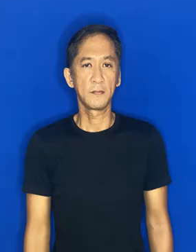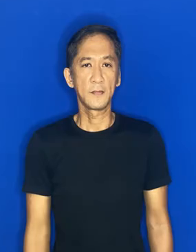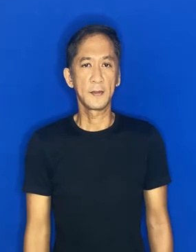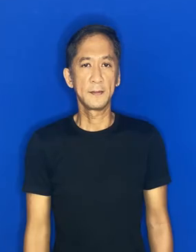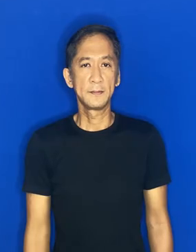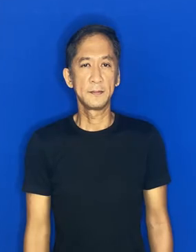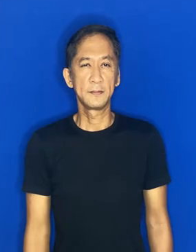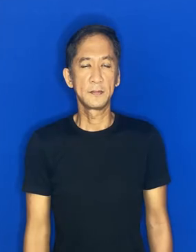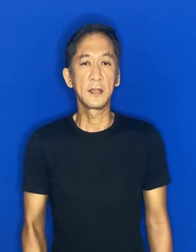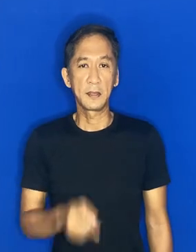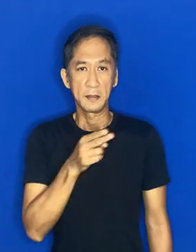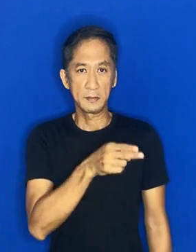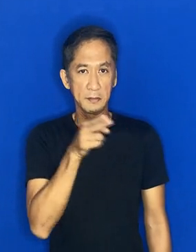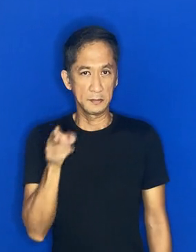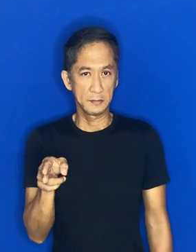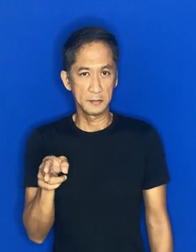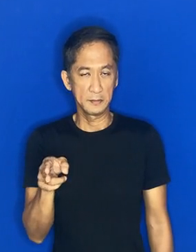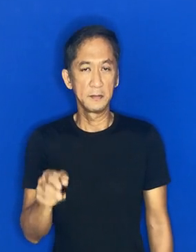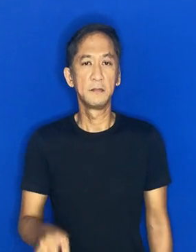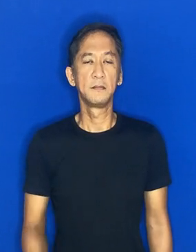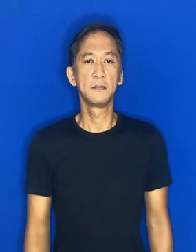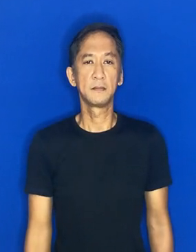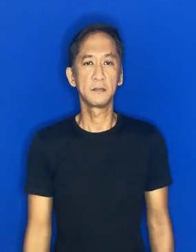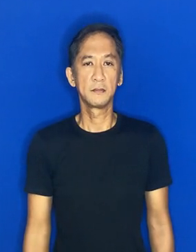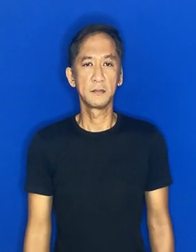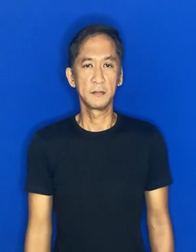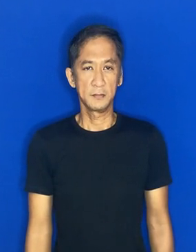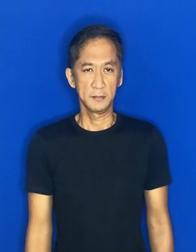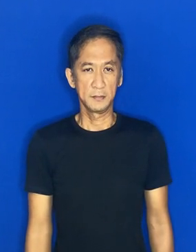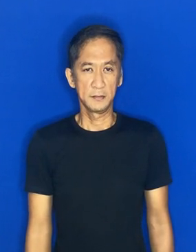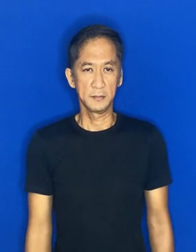hard of hearing